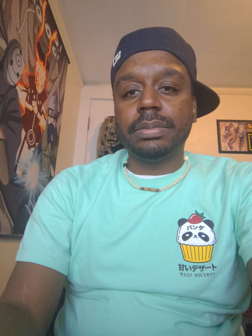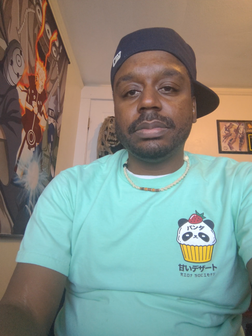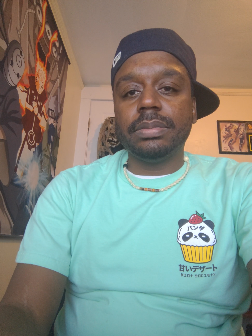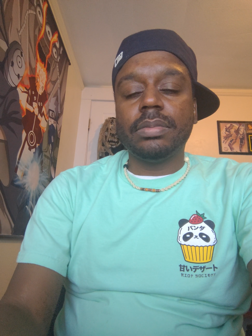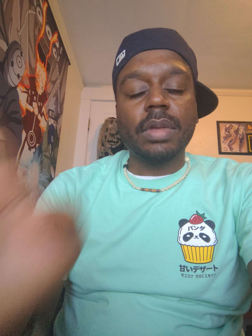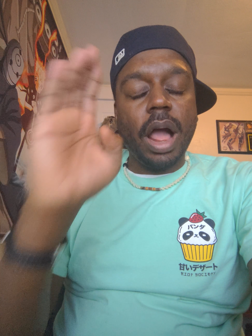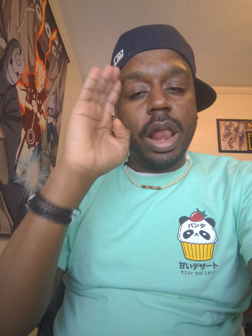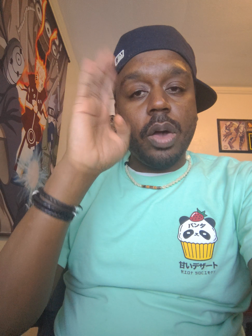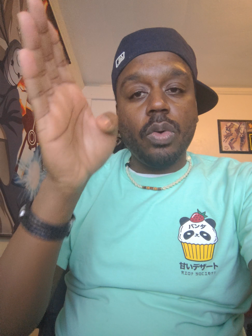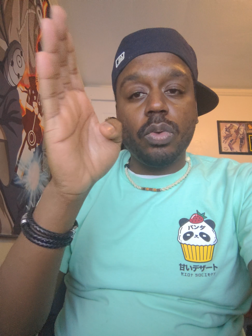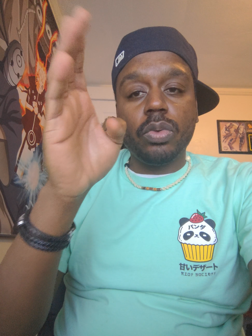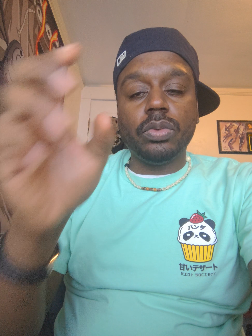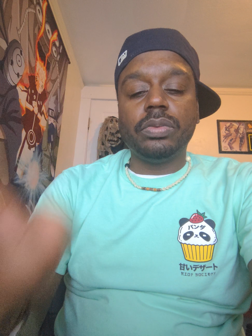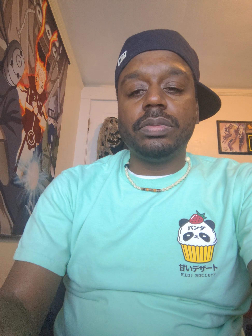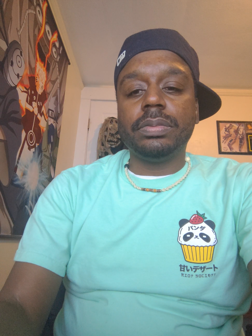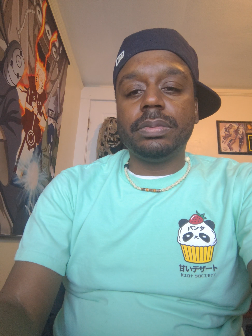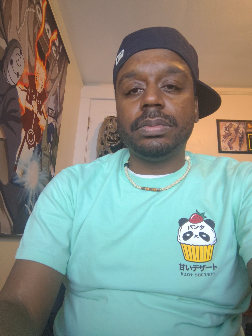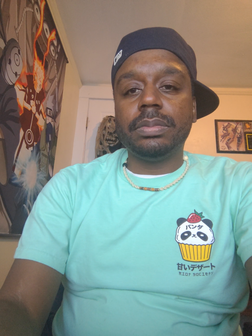hello